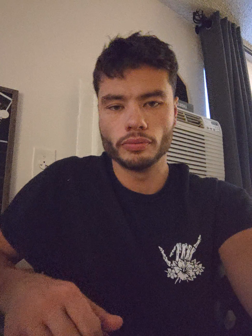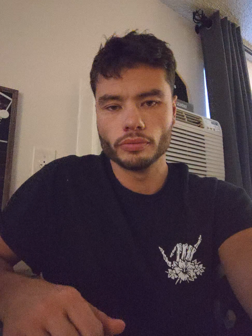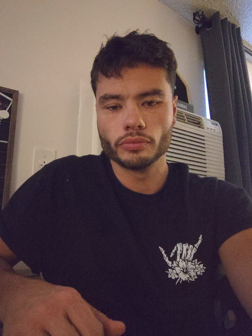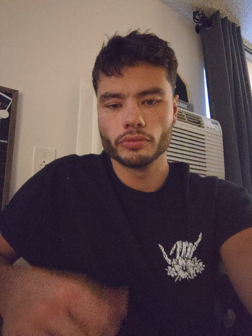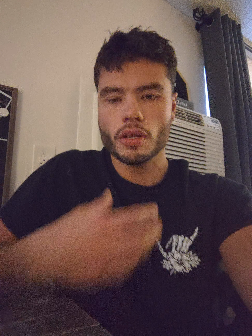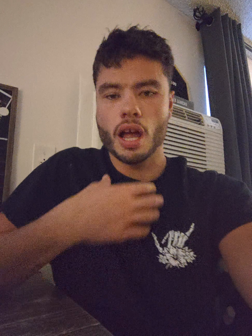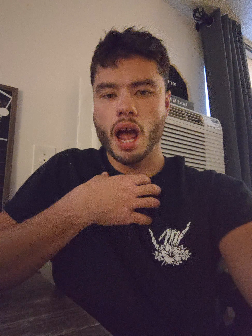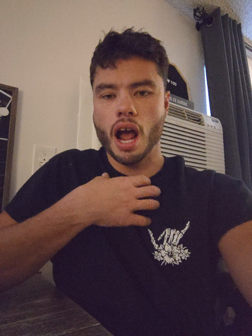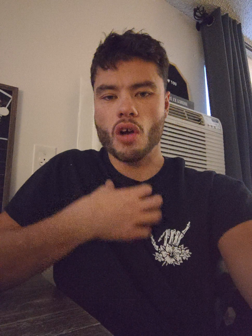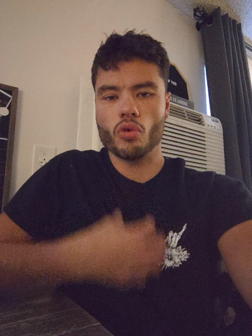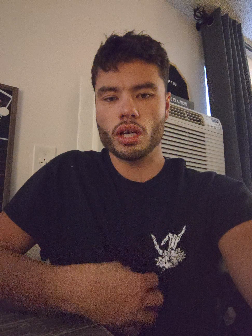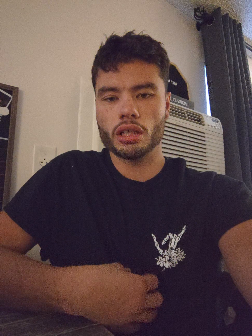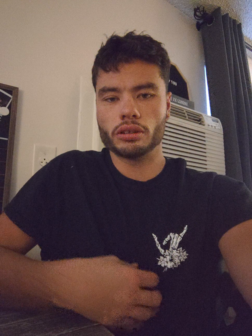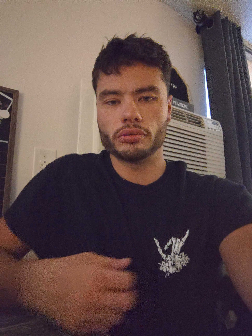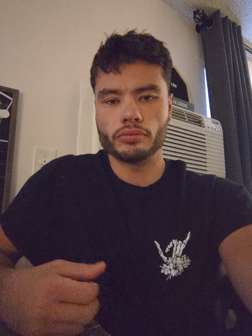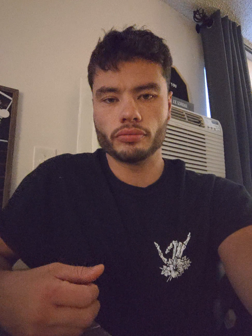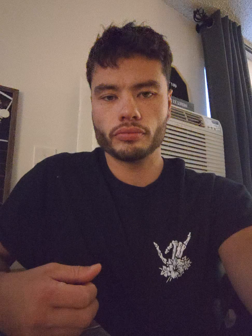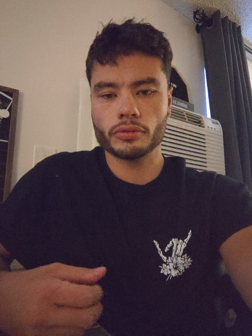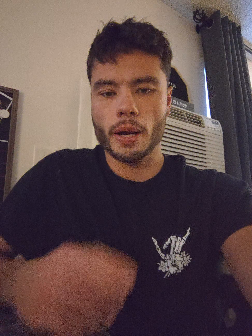hungry